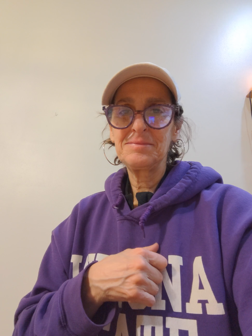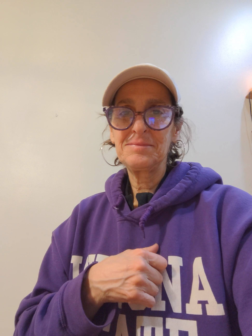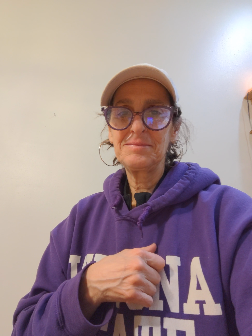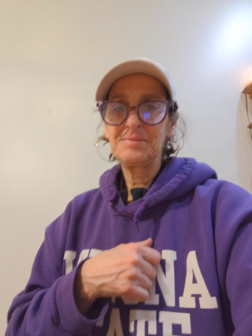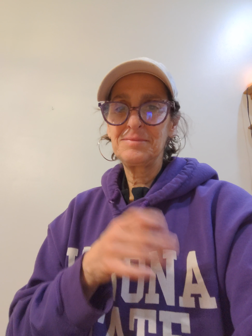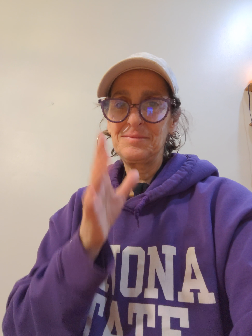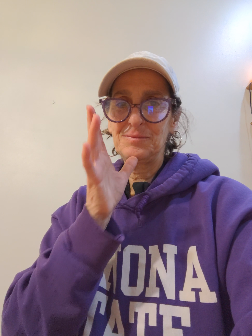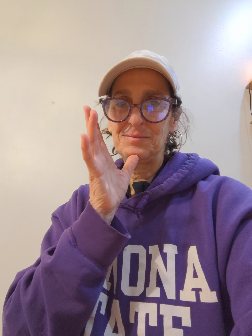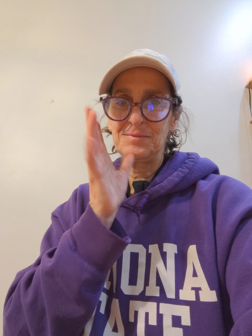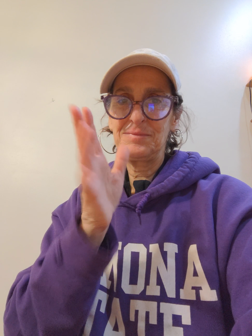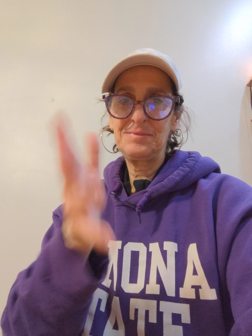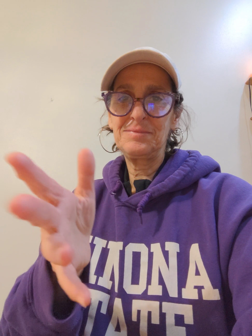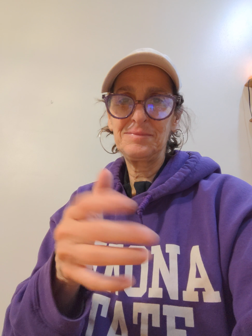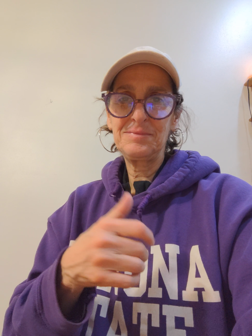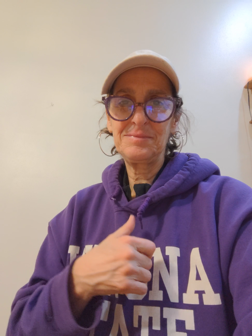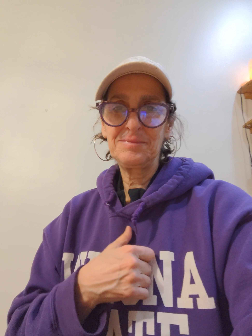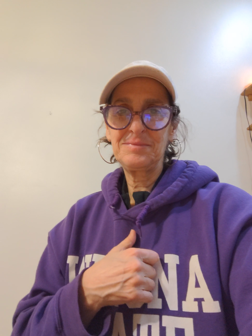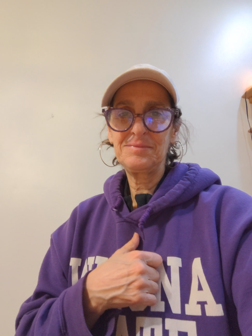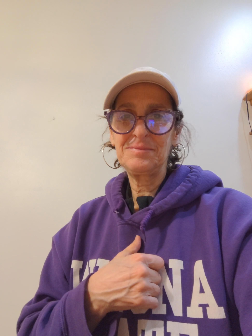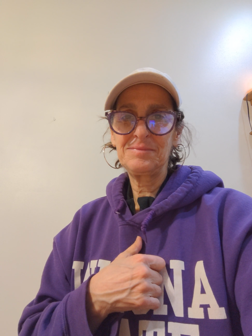grandma